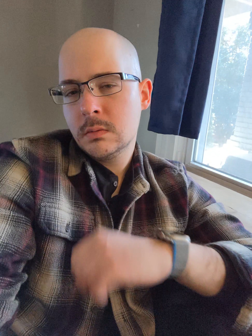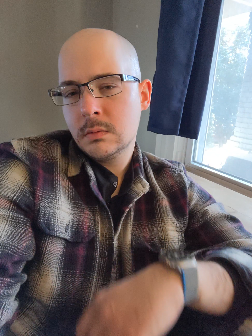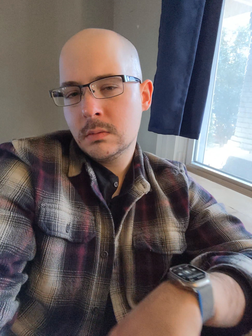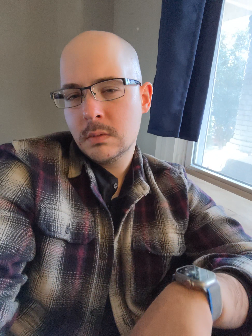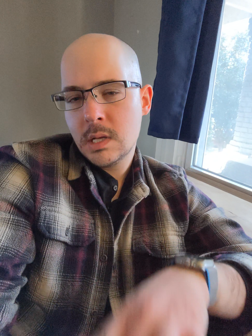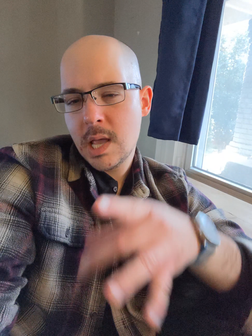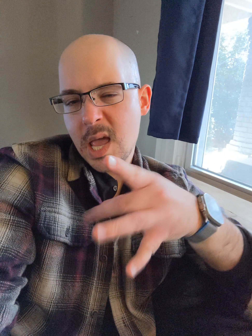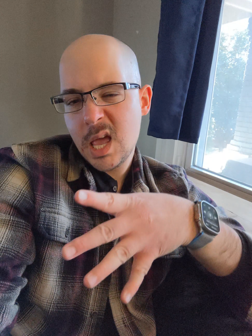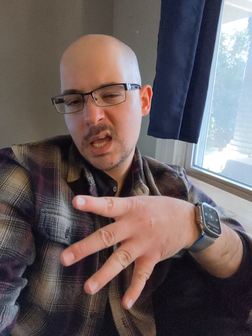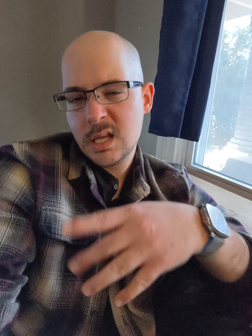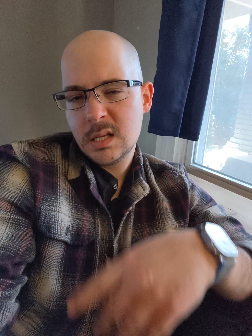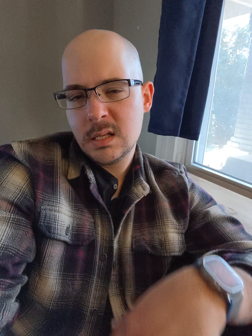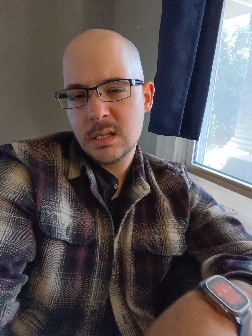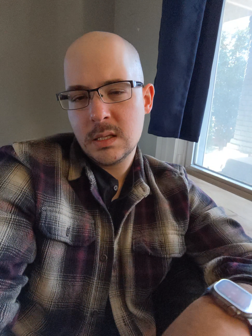hate